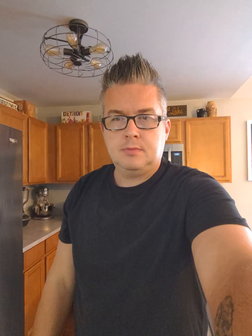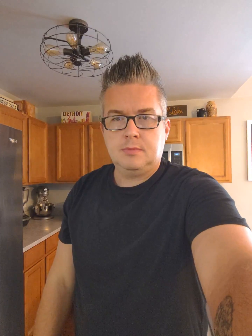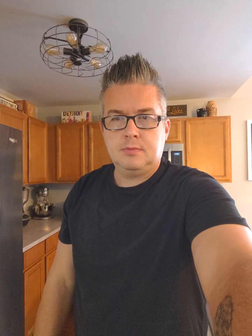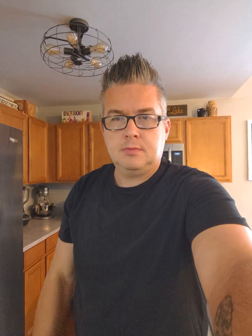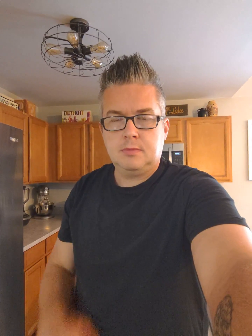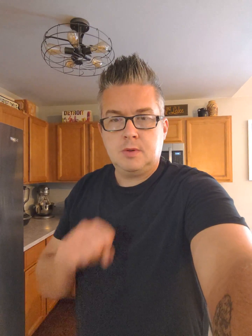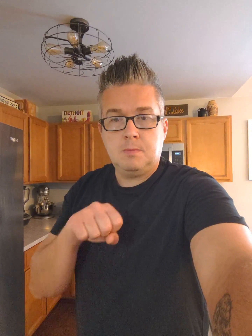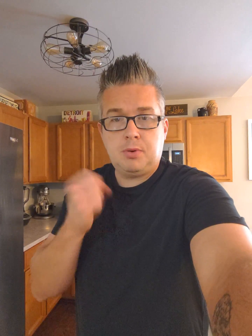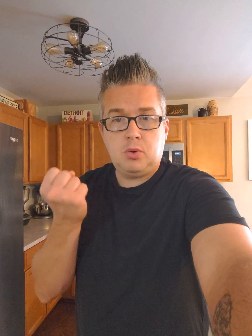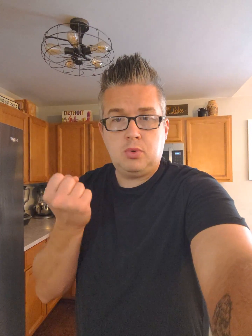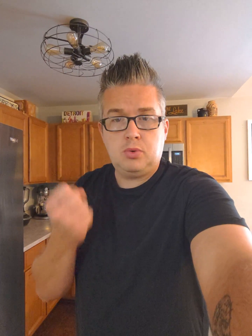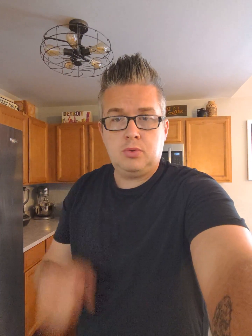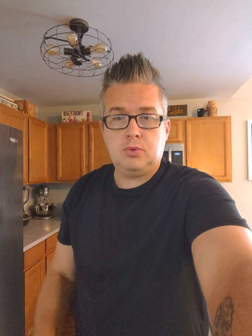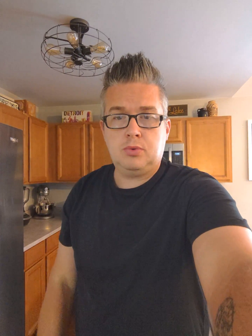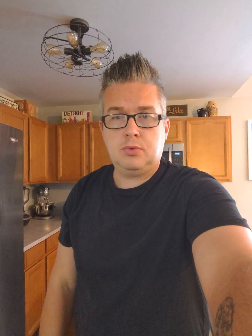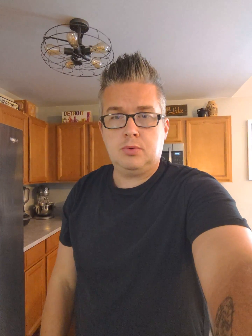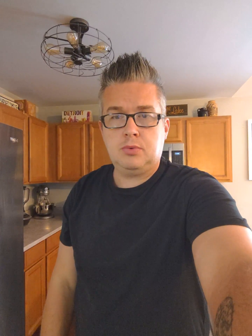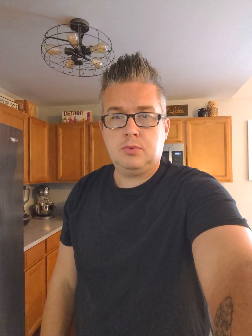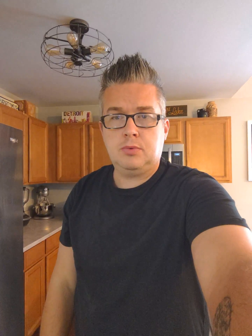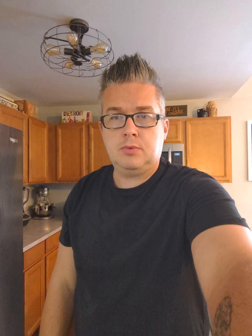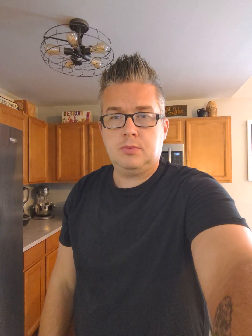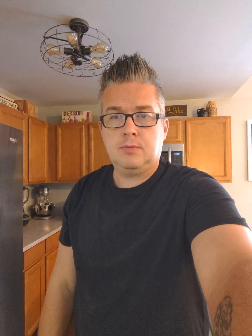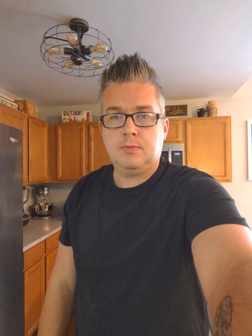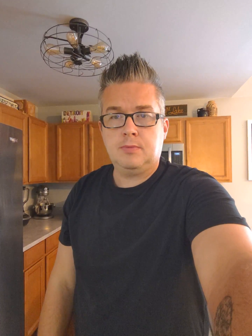break